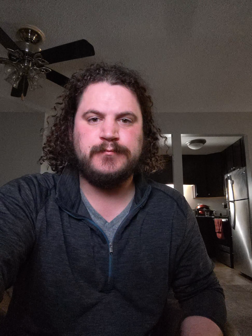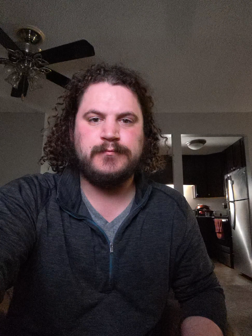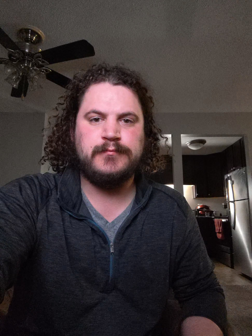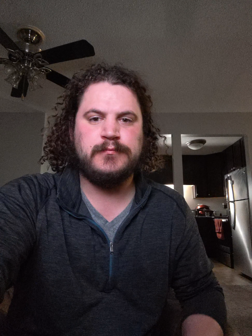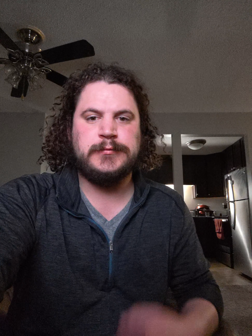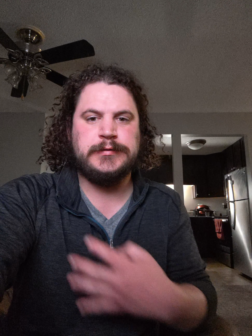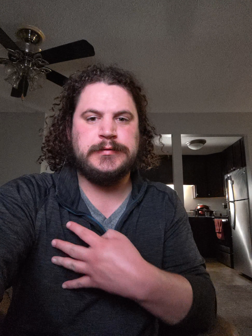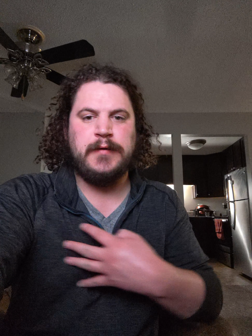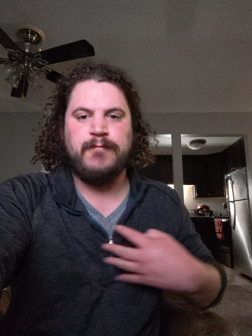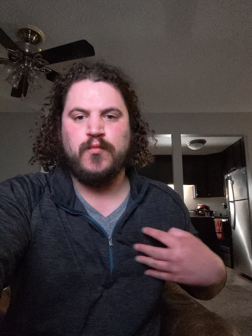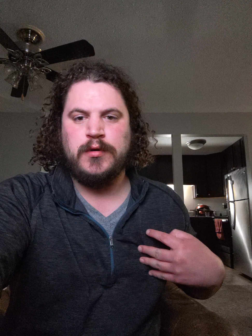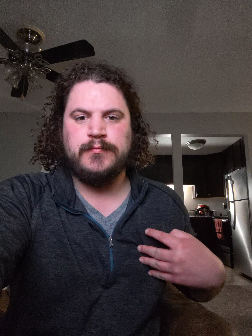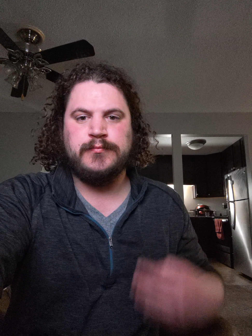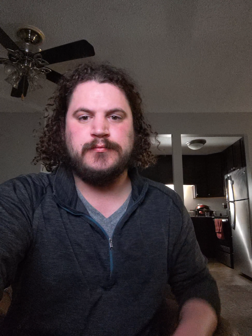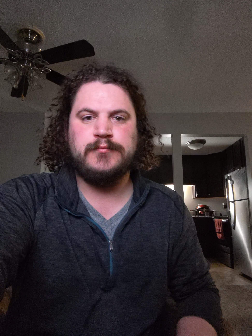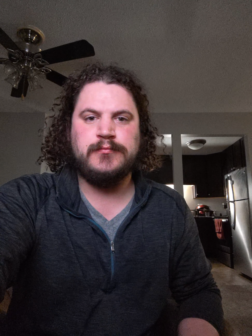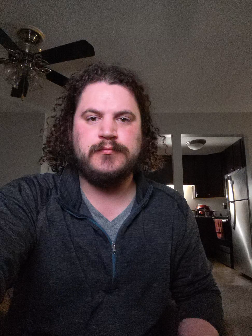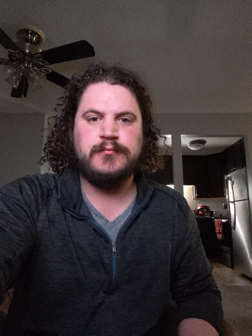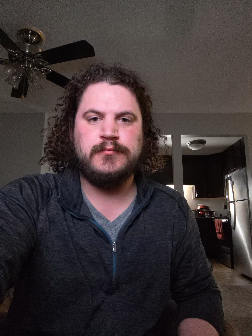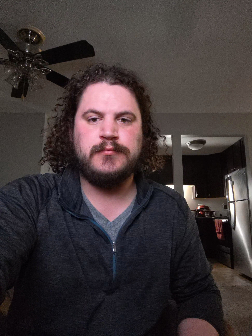zebra